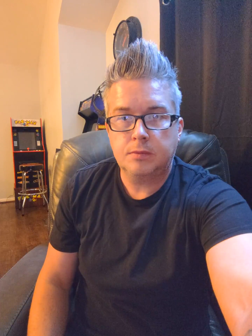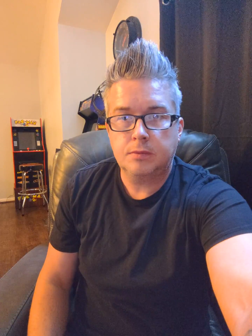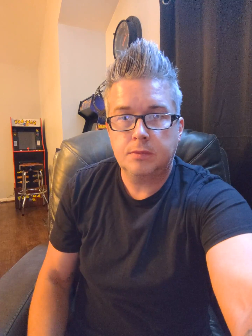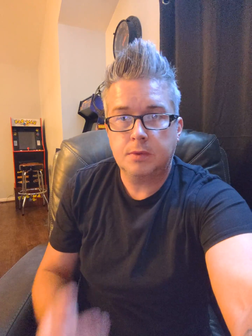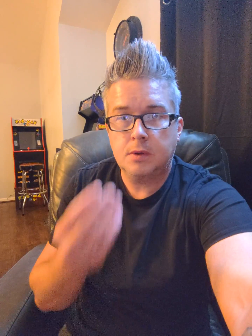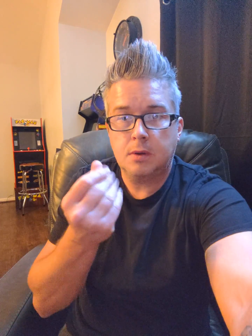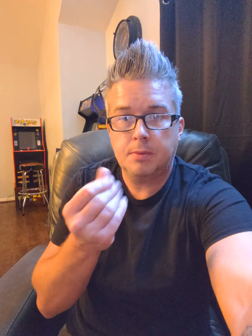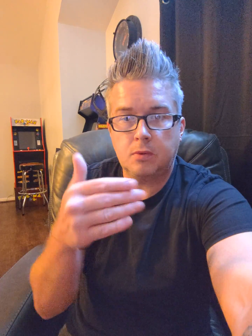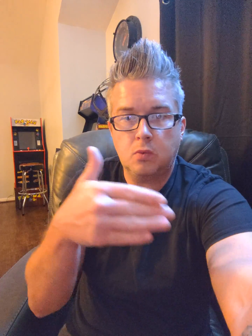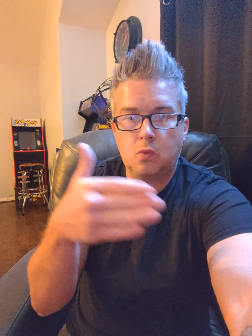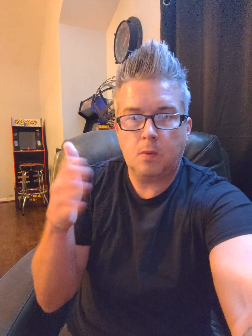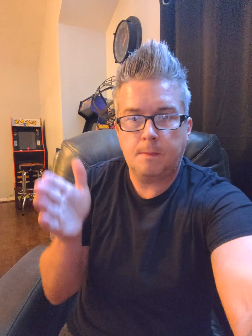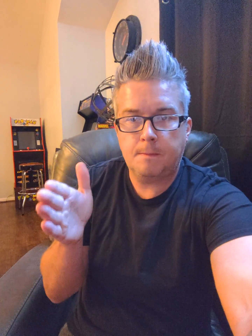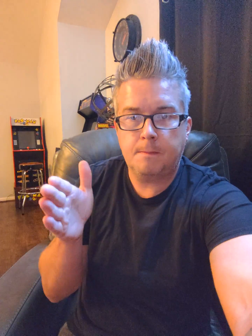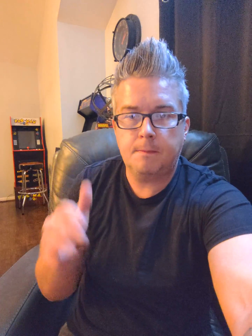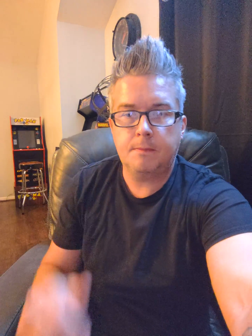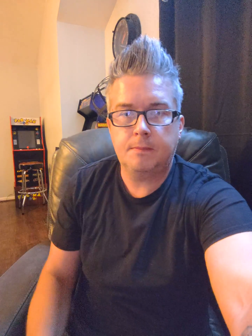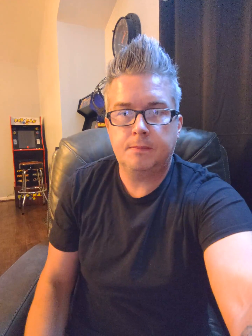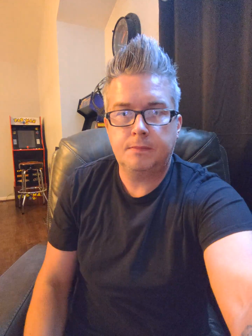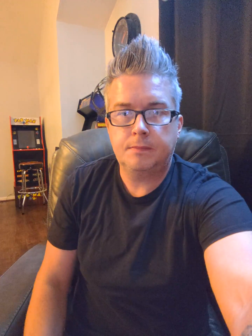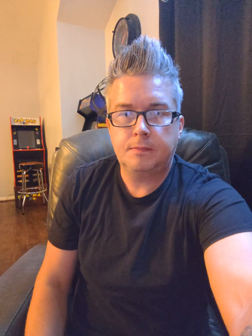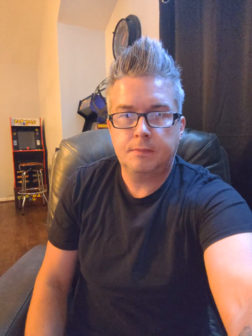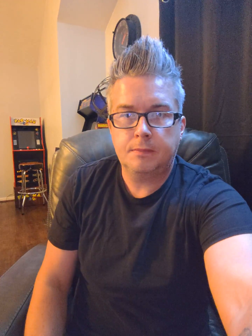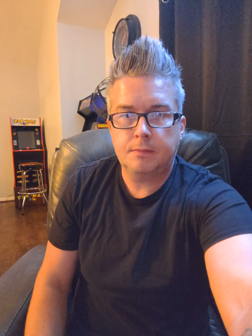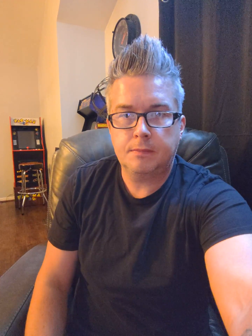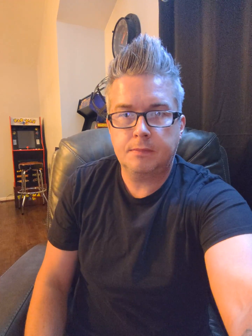sandbox